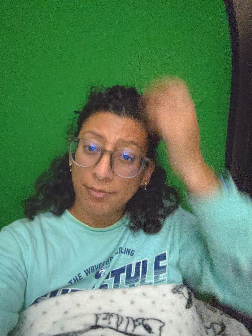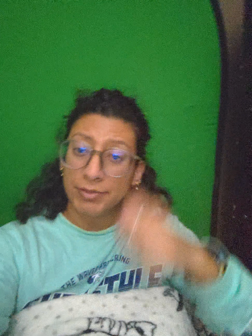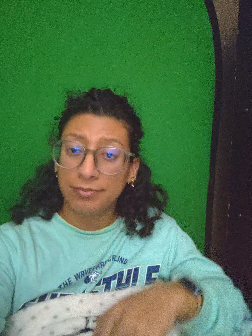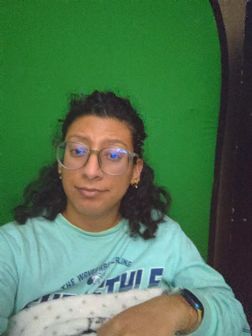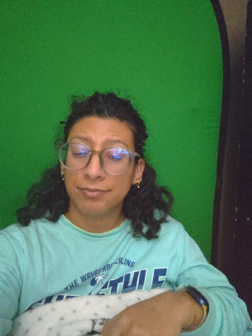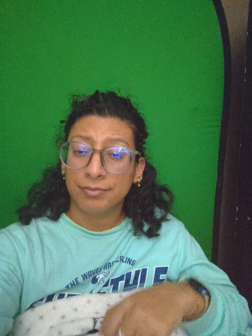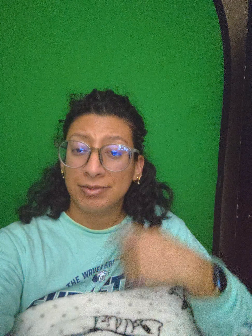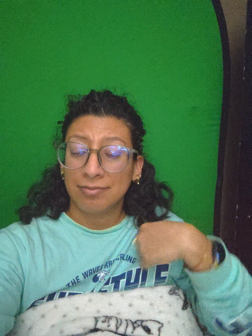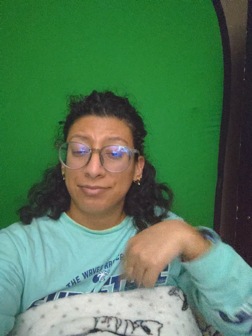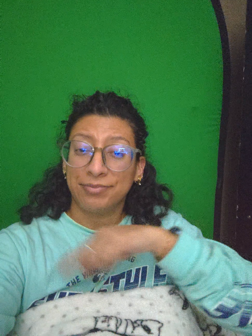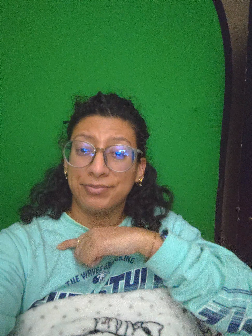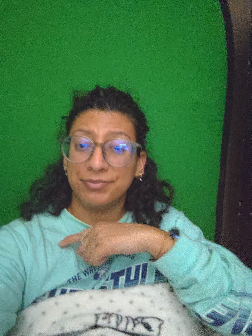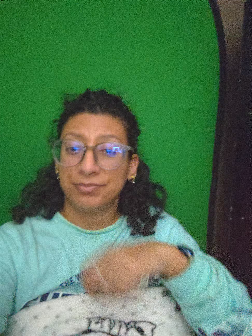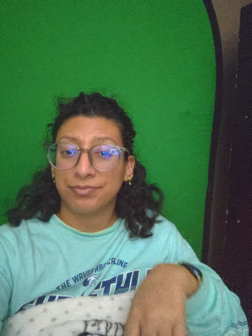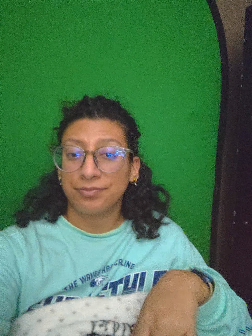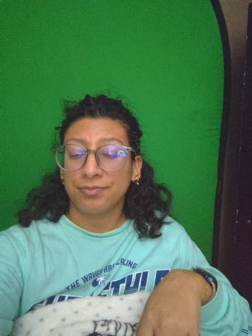we